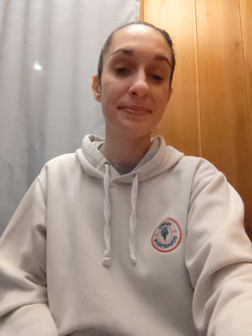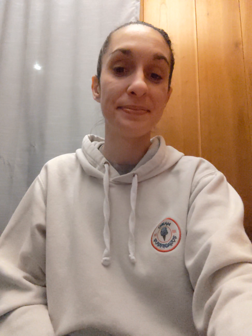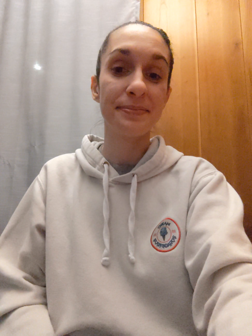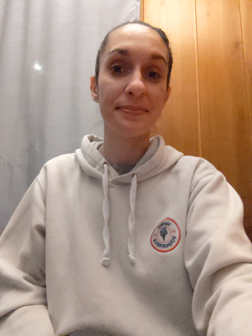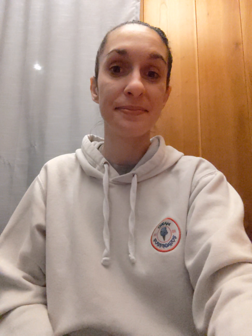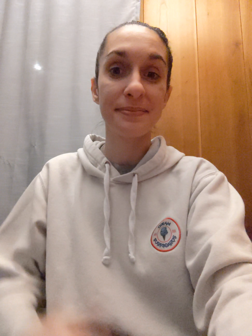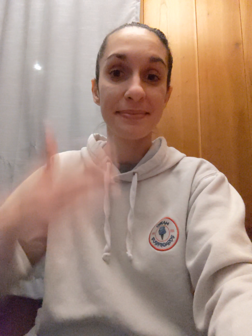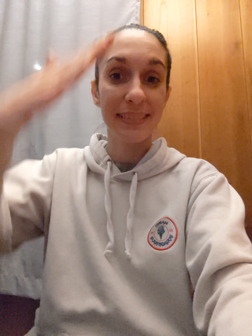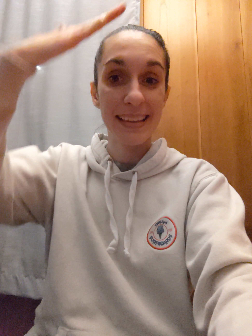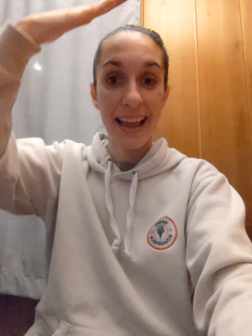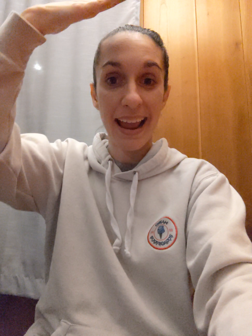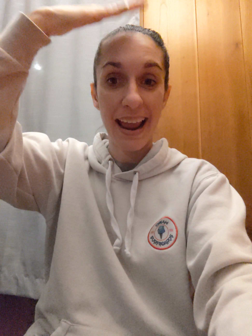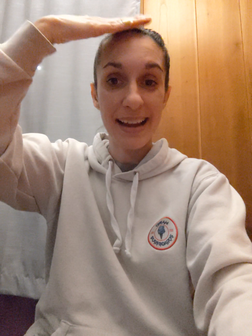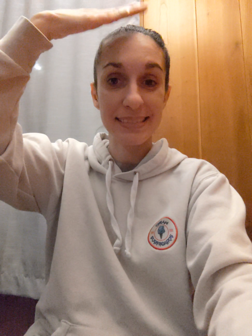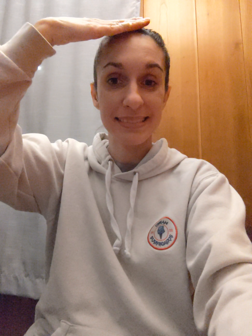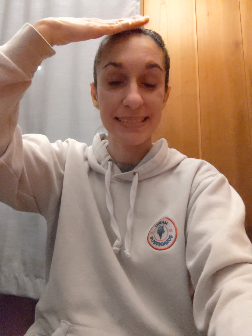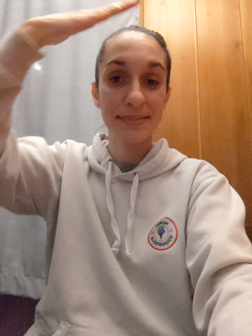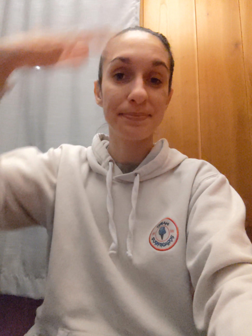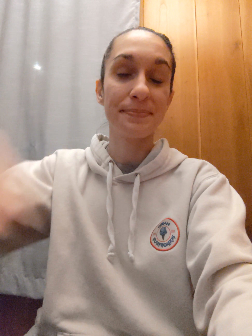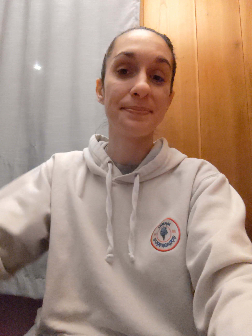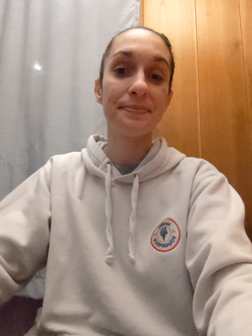hat